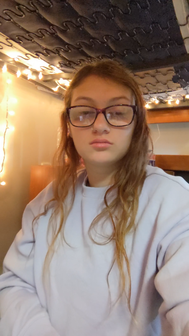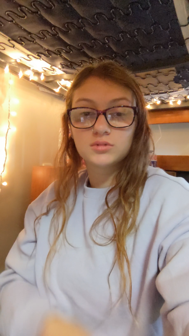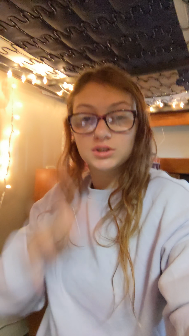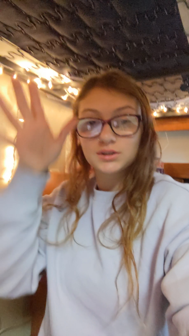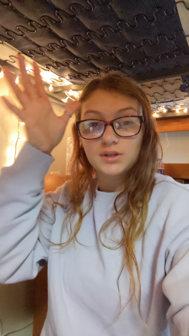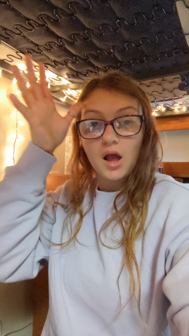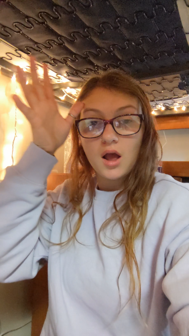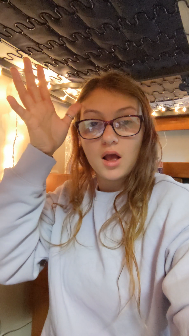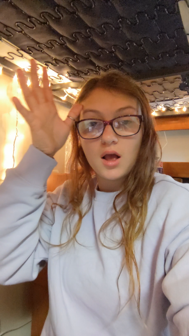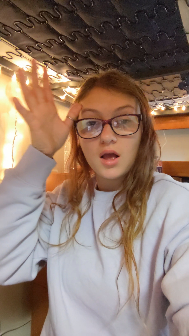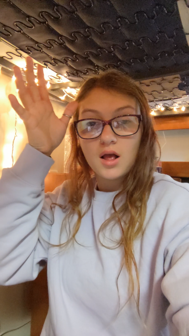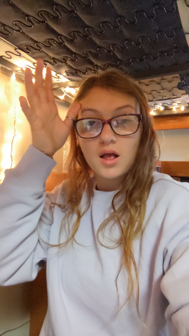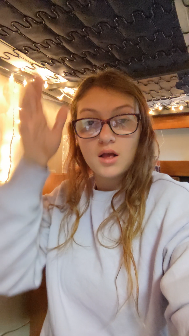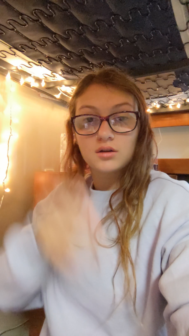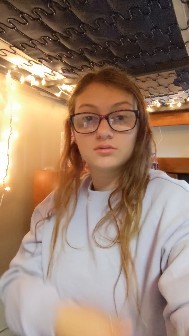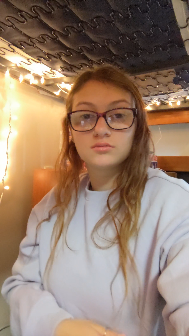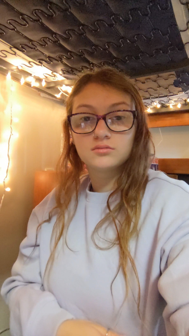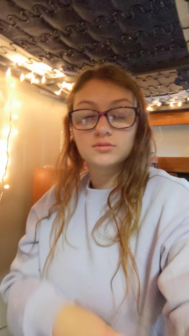daddy